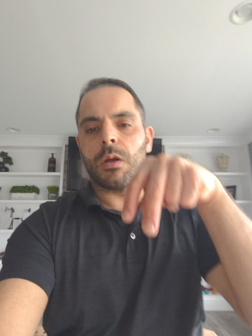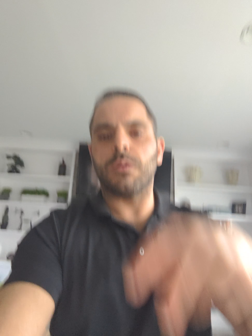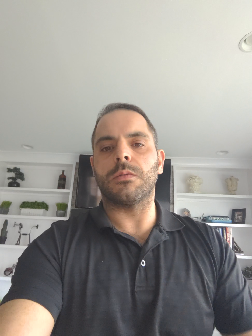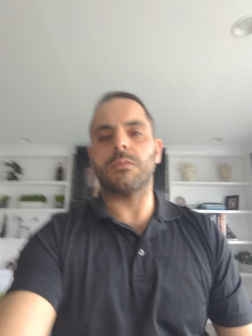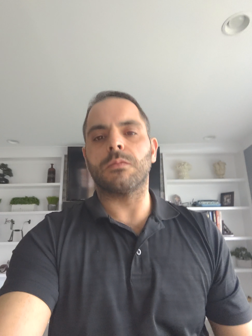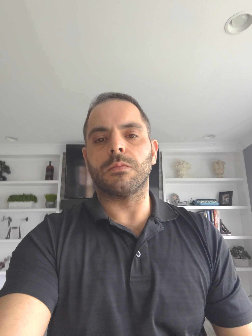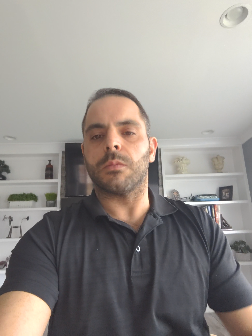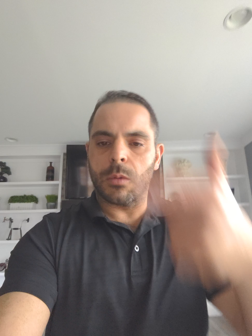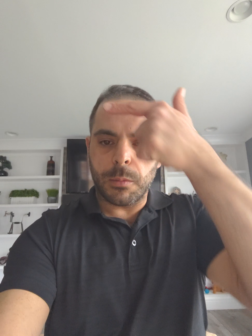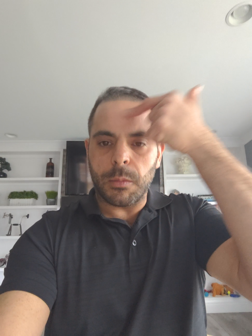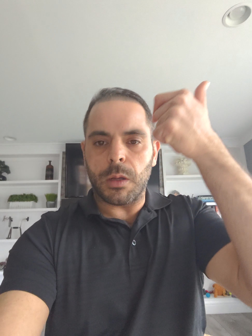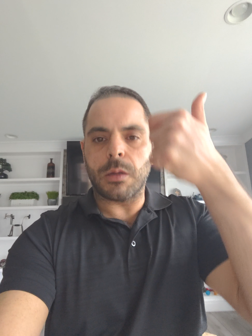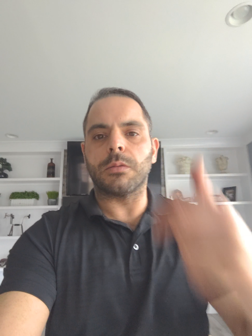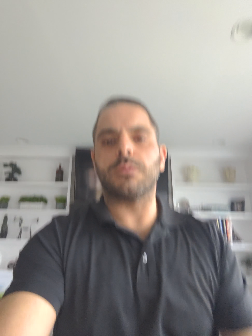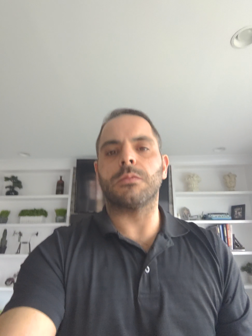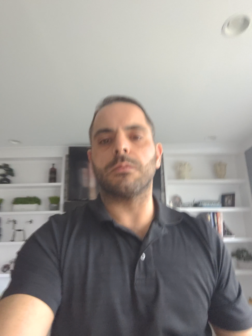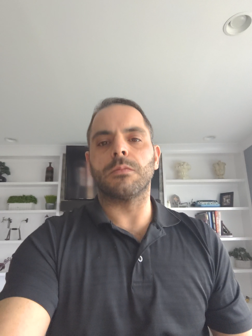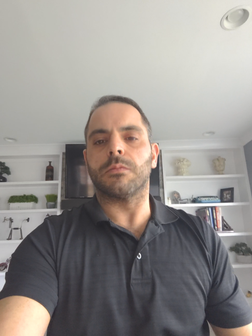because